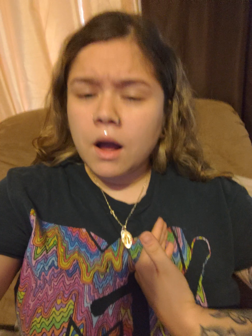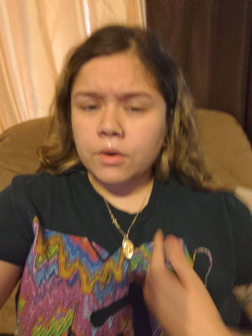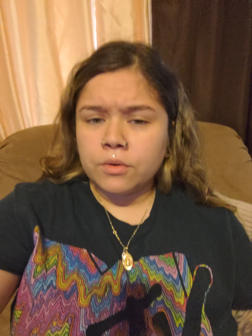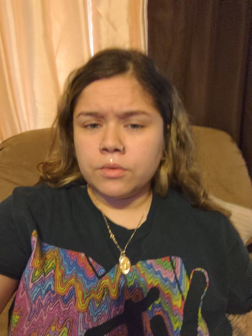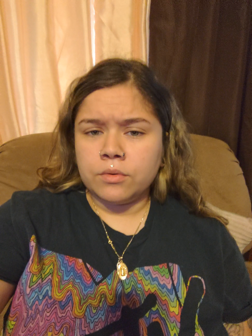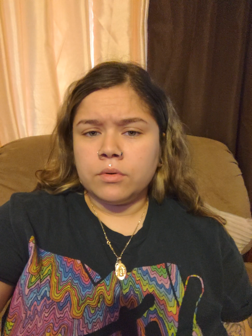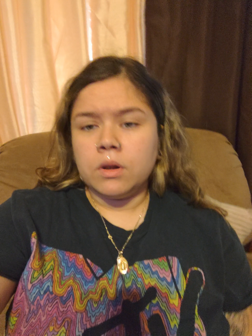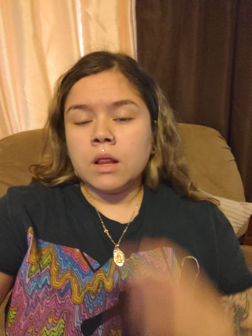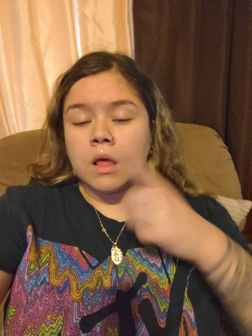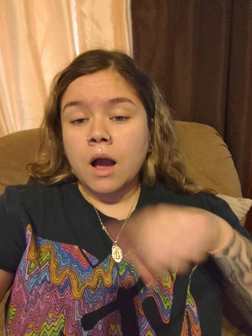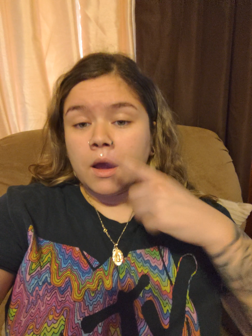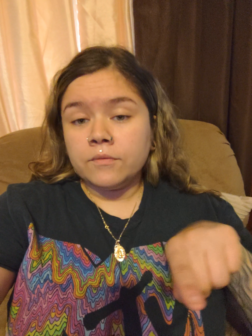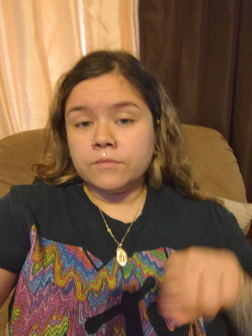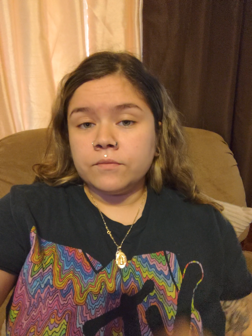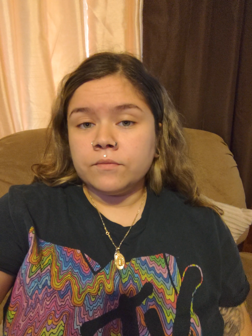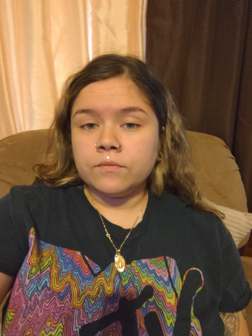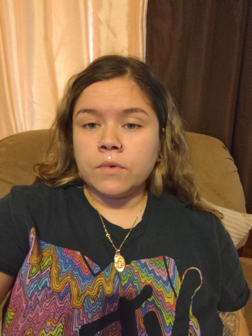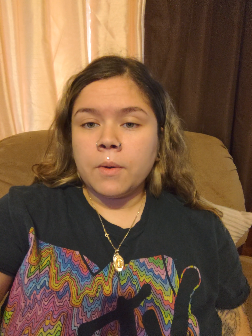knife